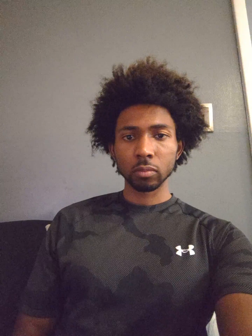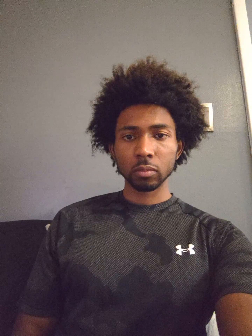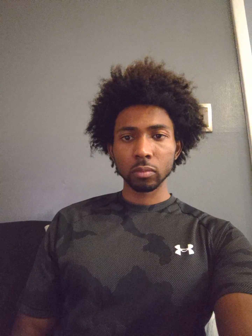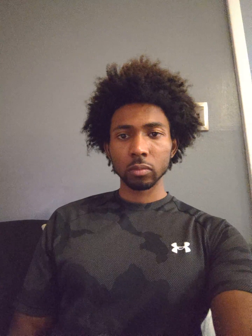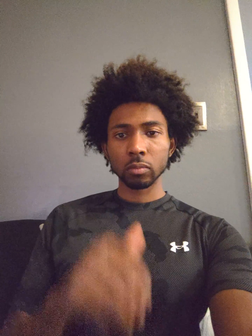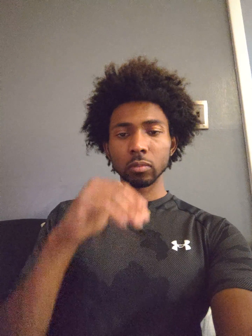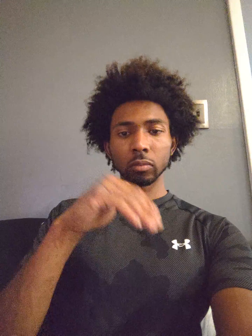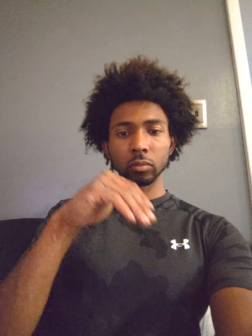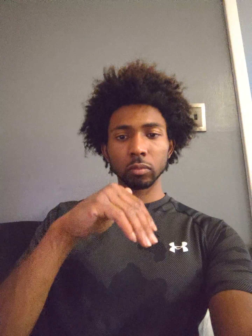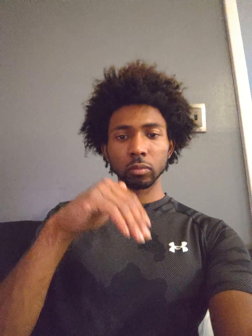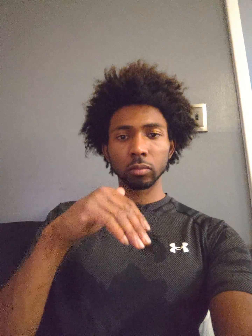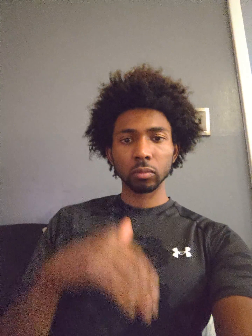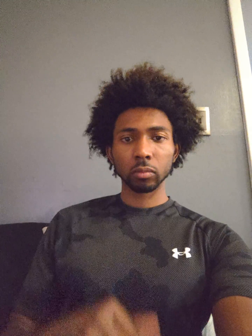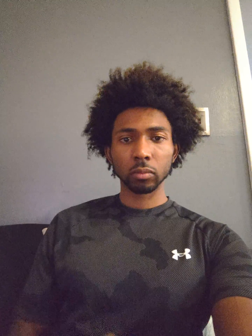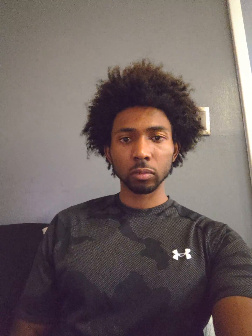doctor